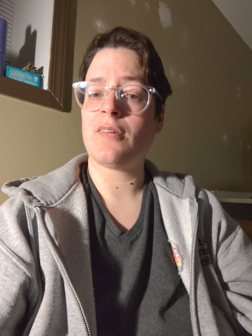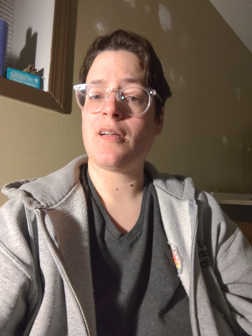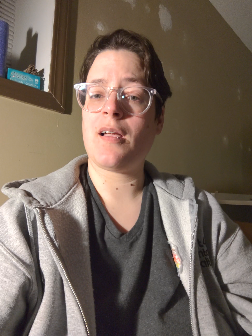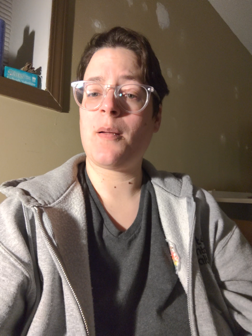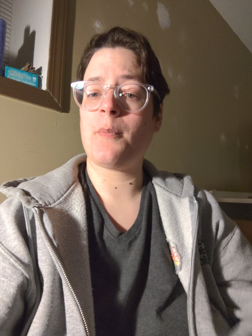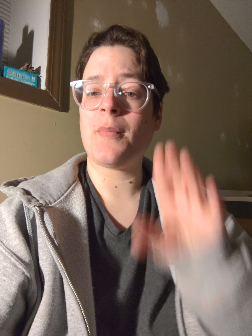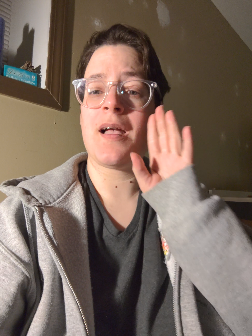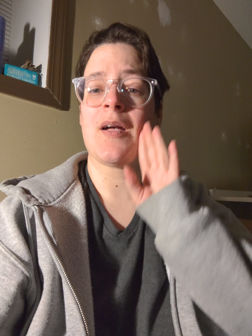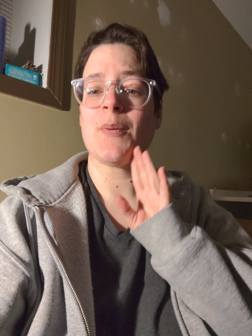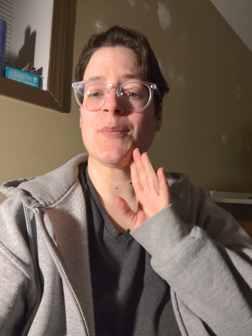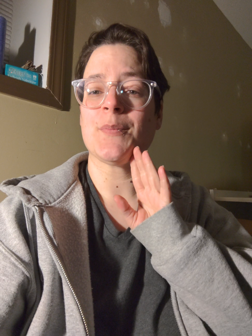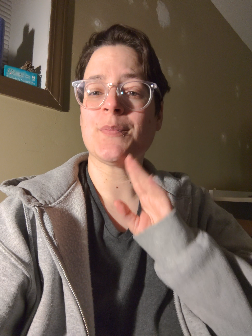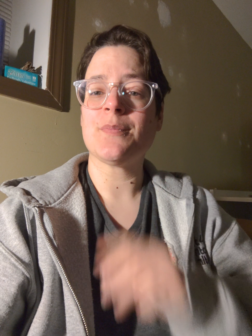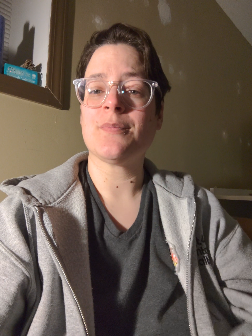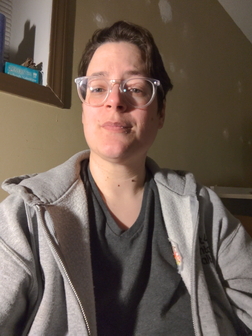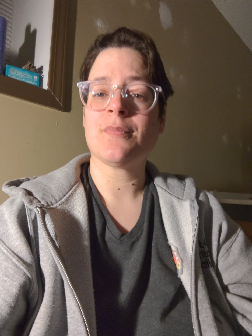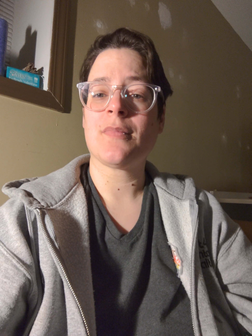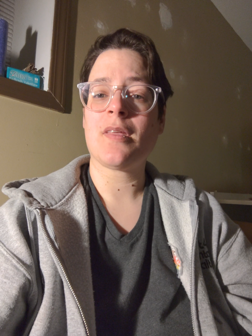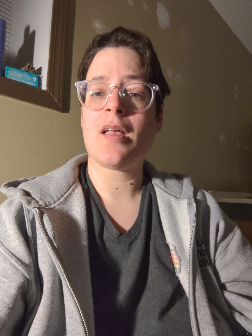brown